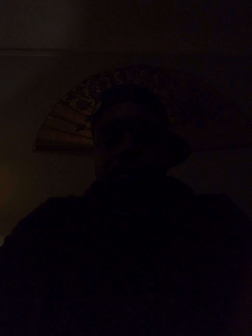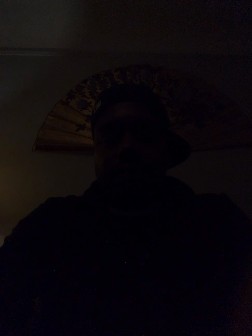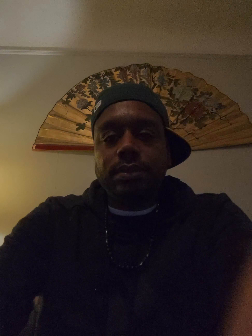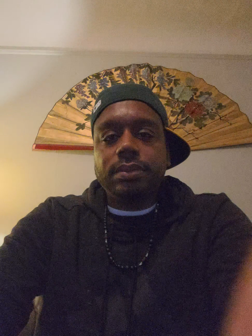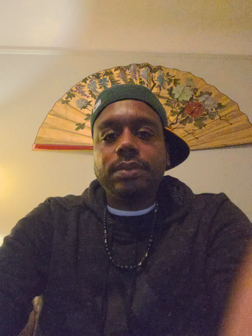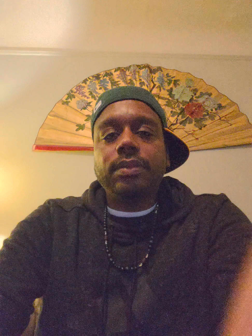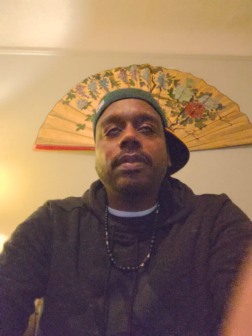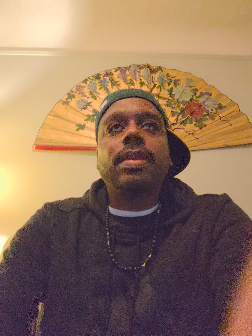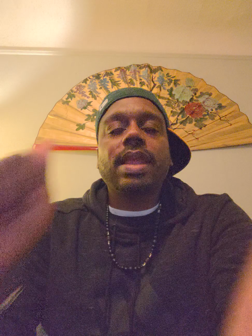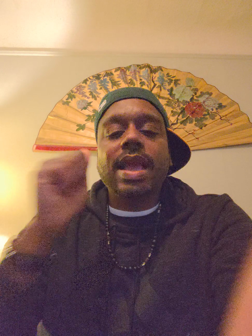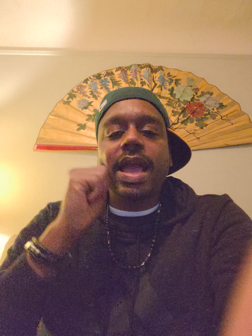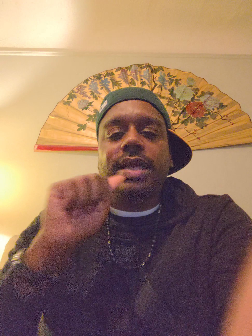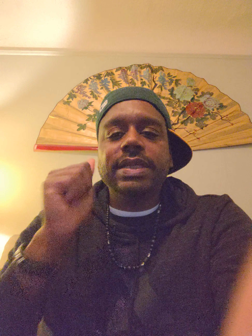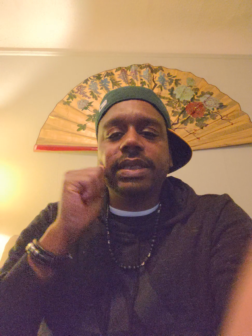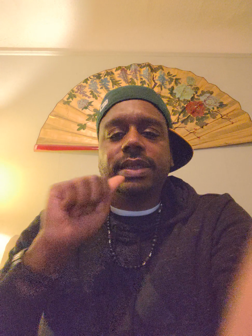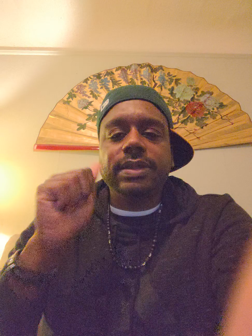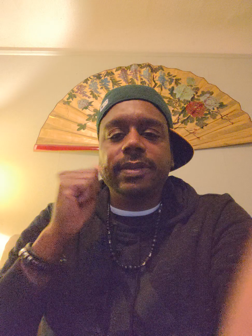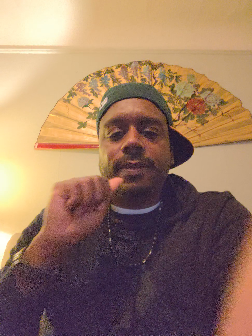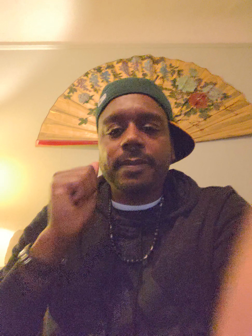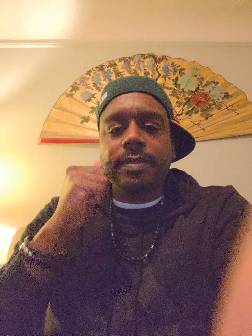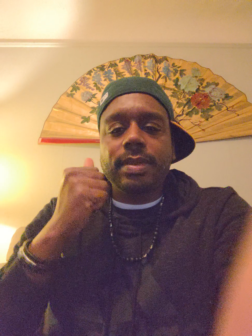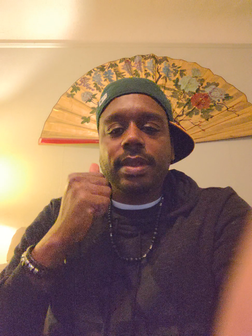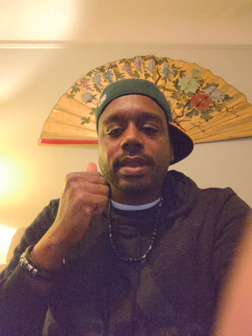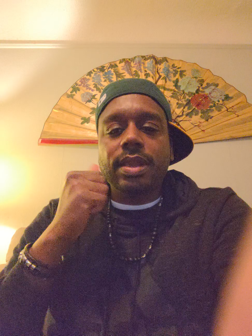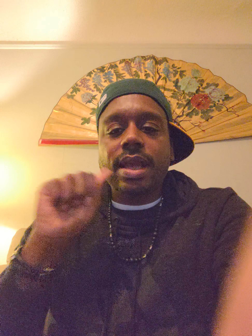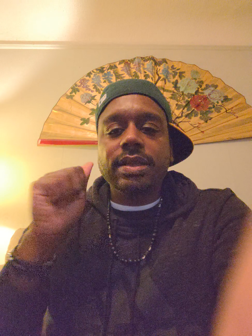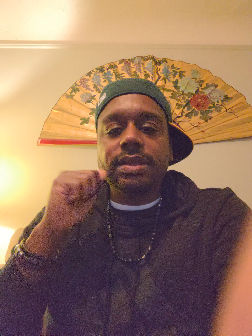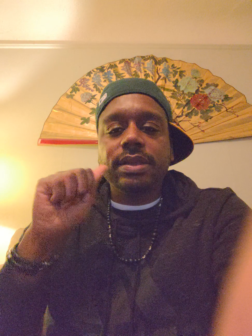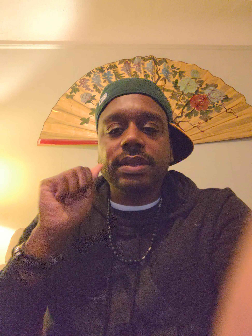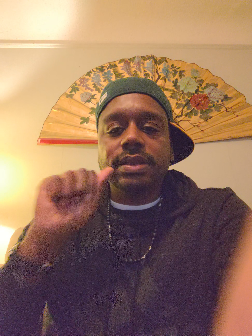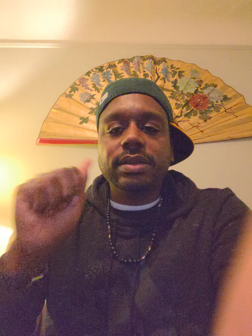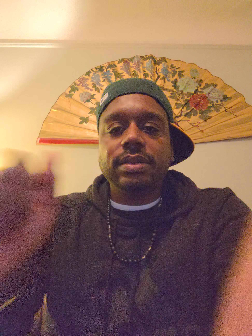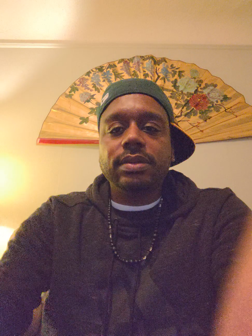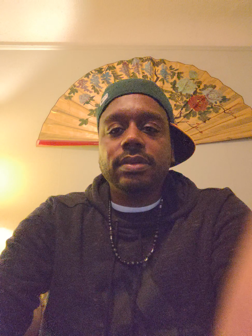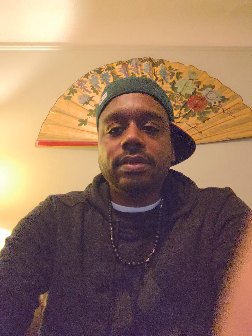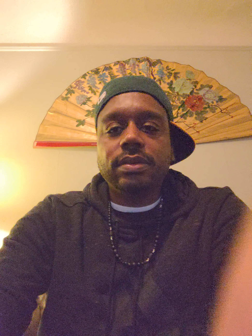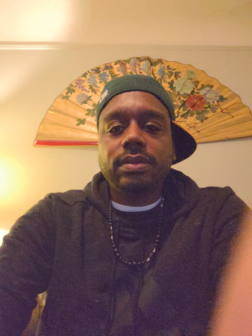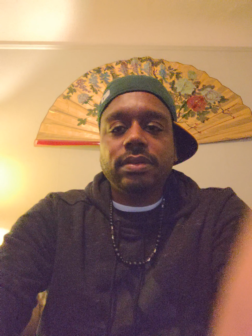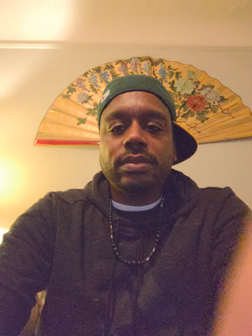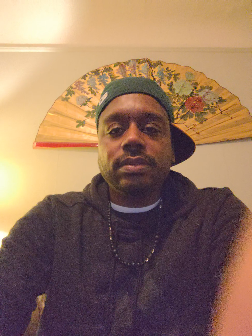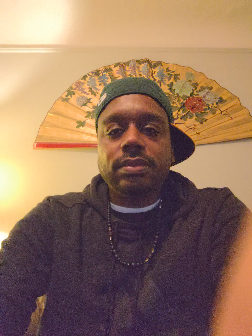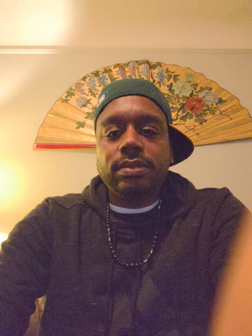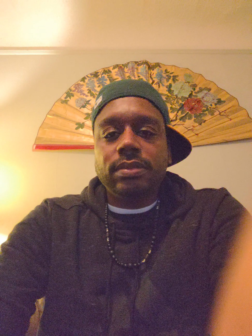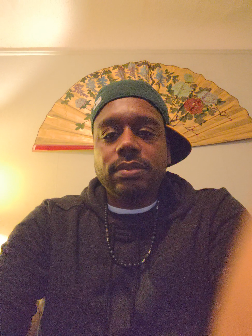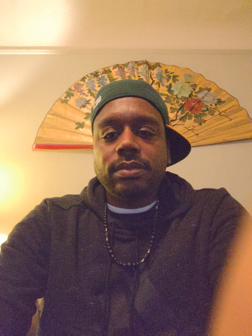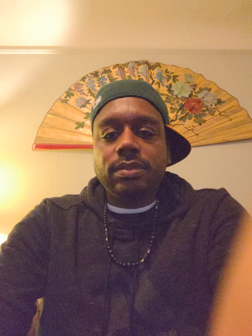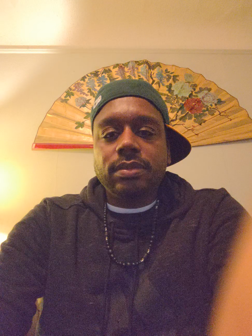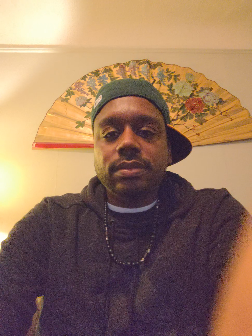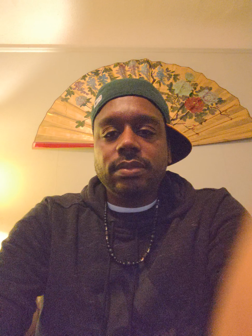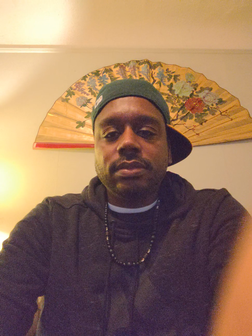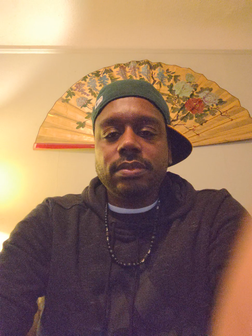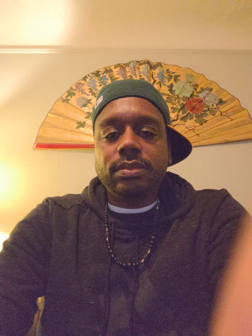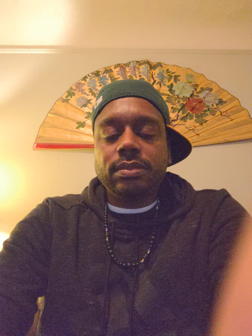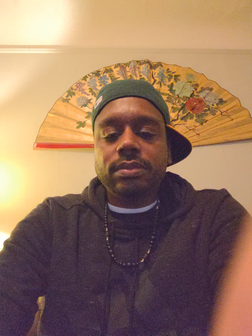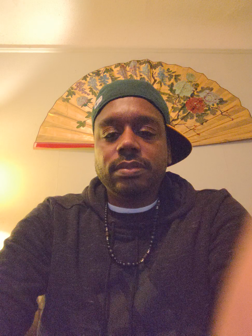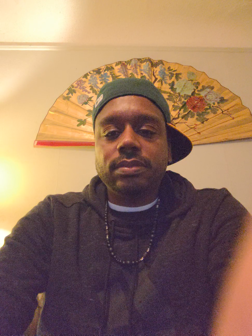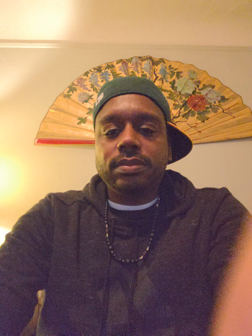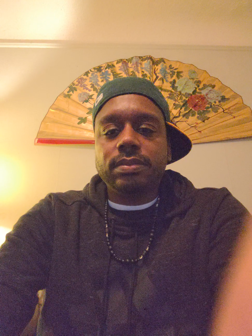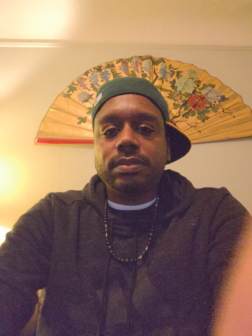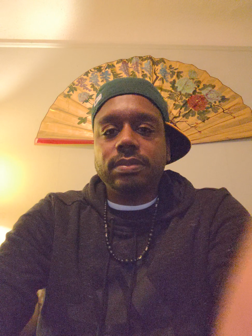aunt